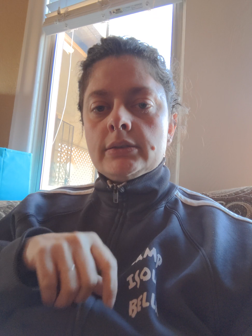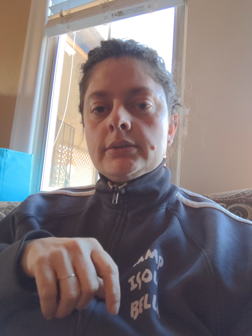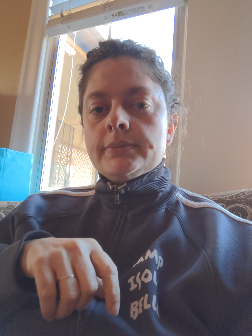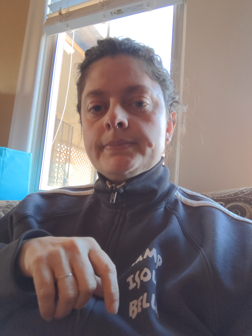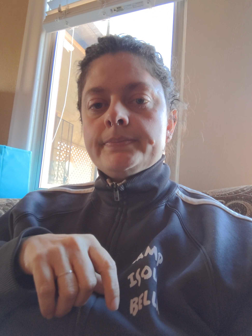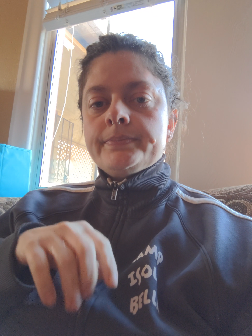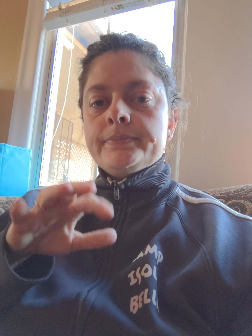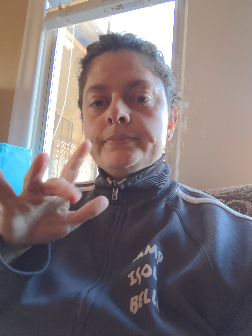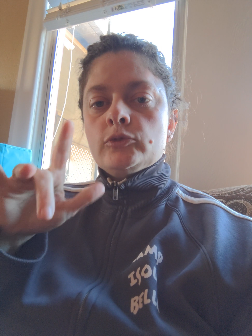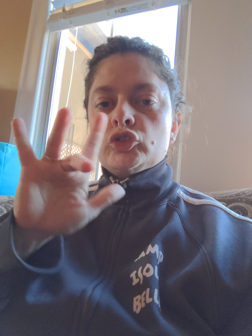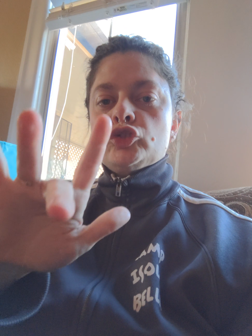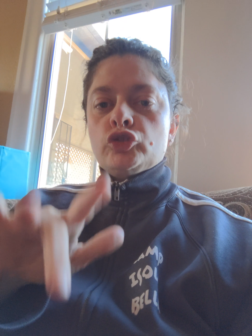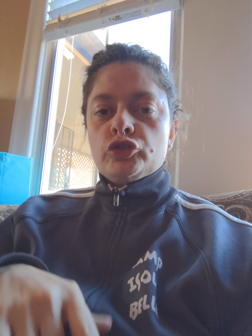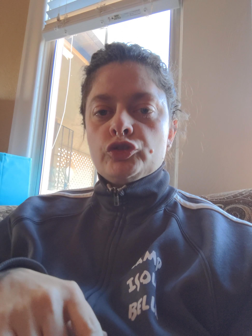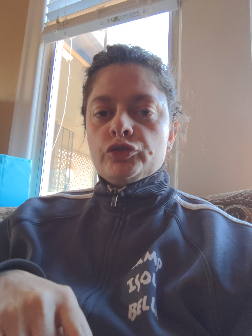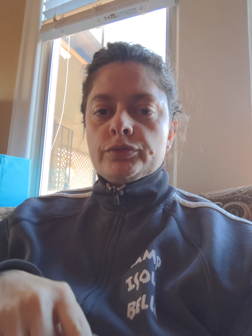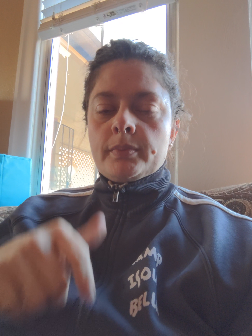touch